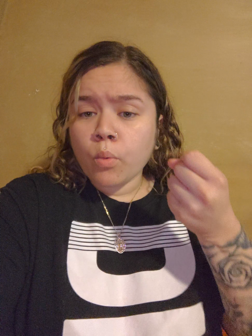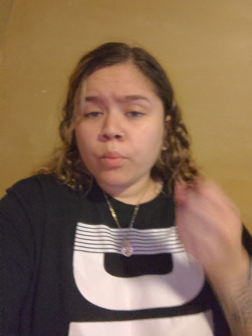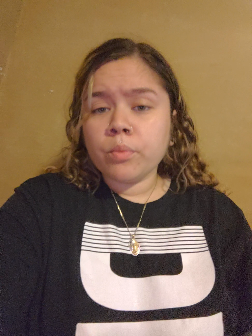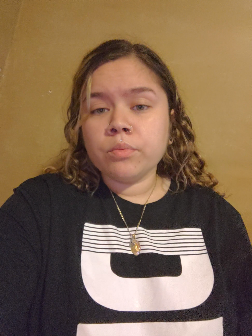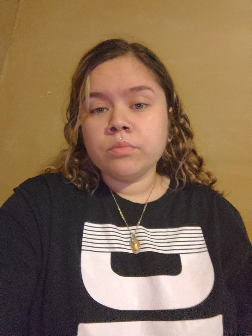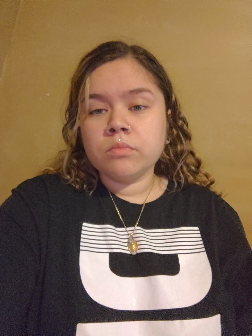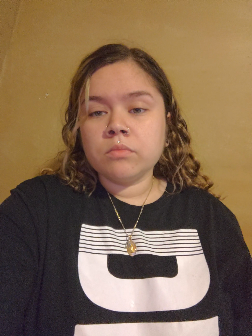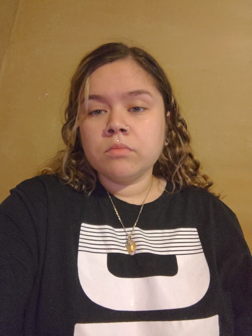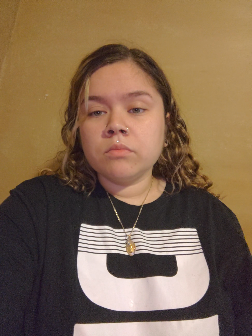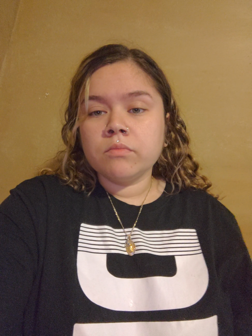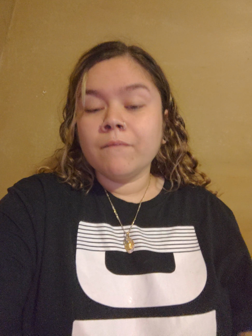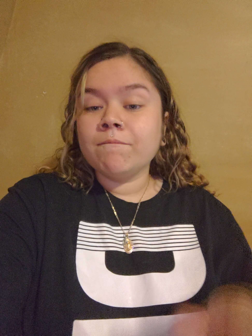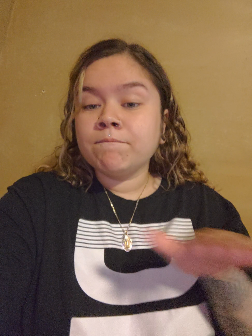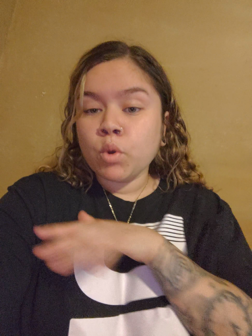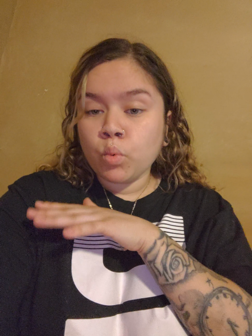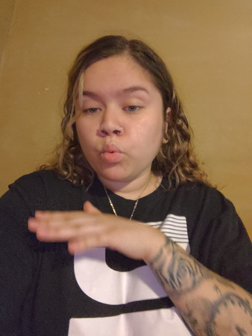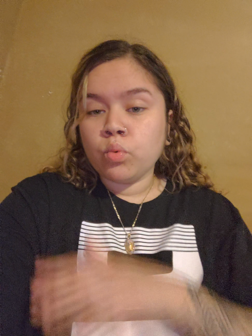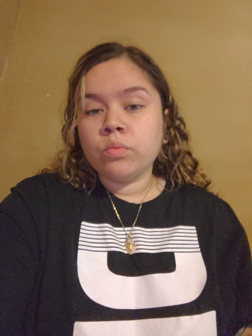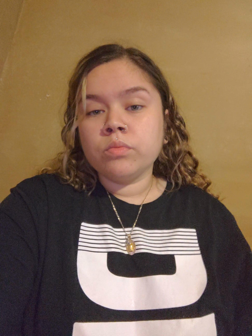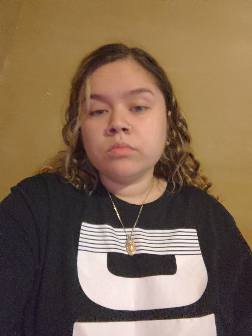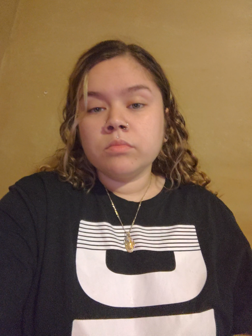full